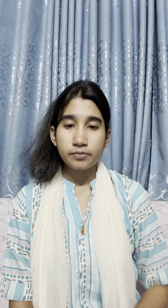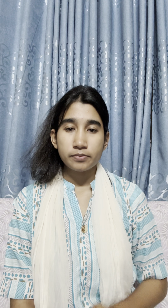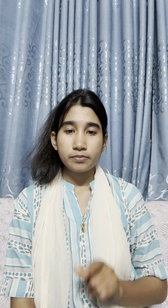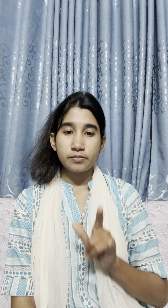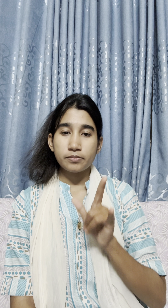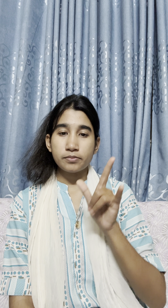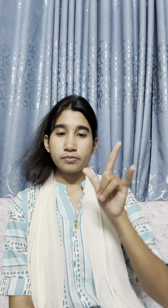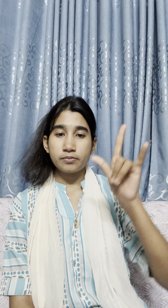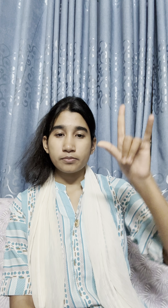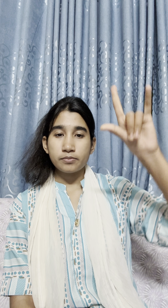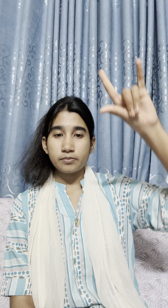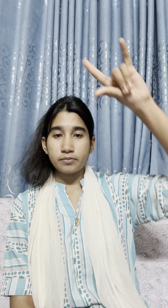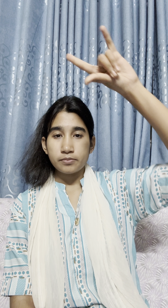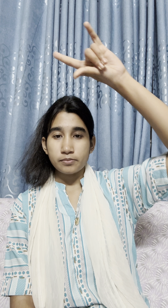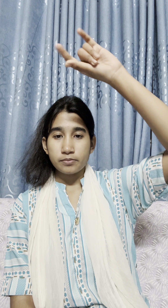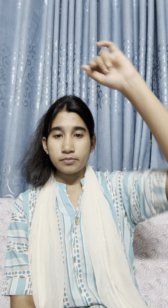বিমান